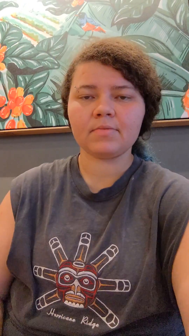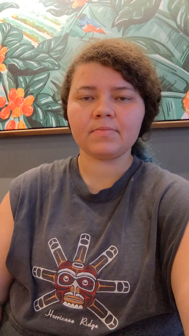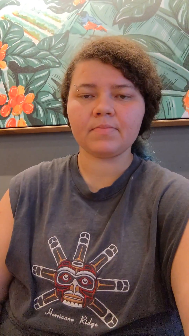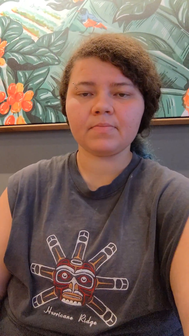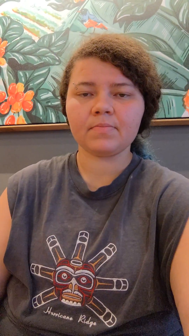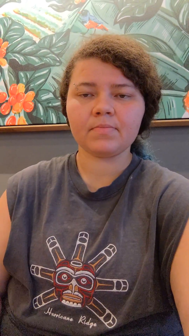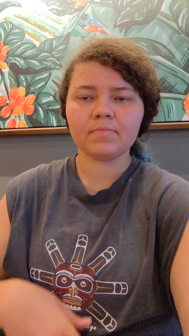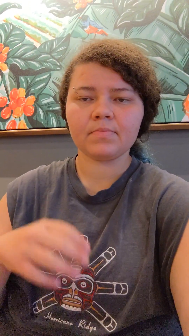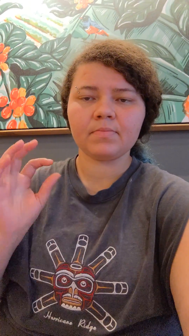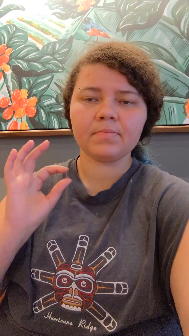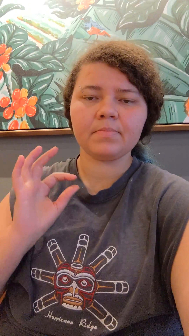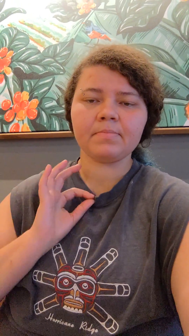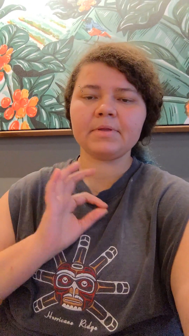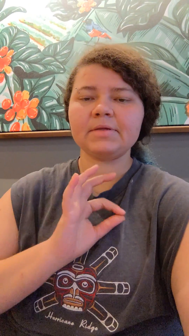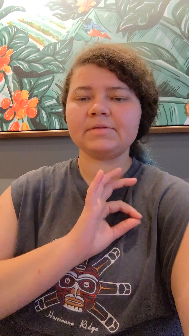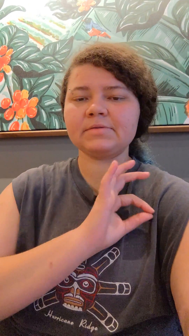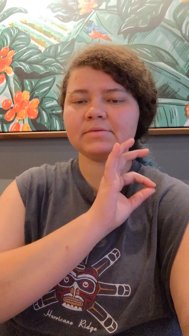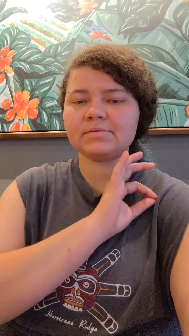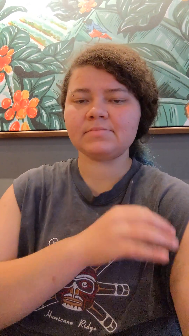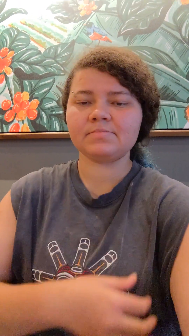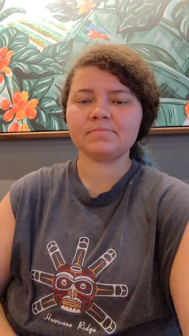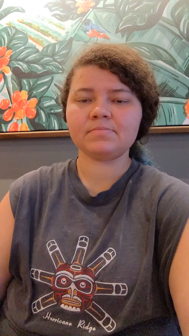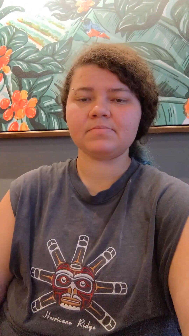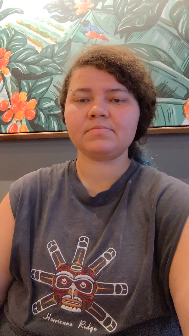beads